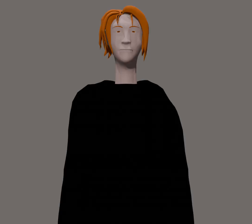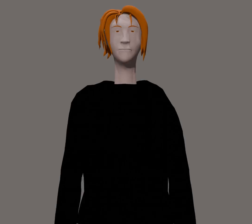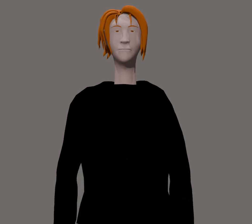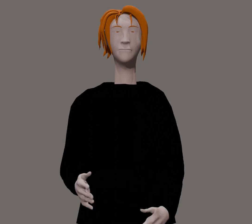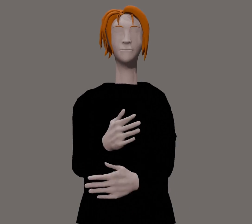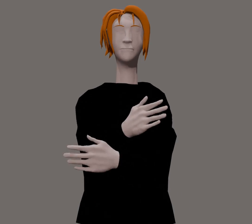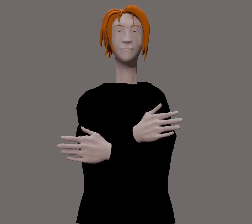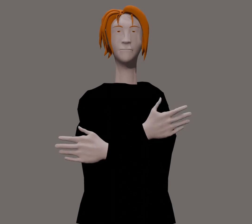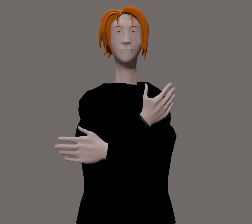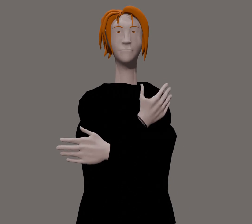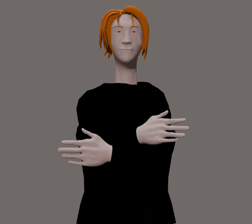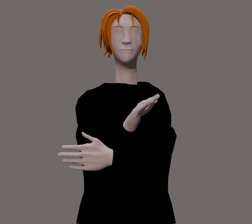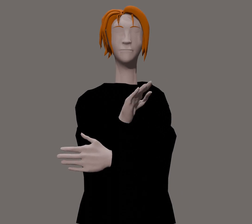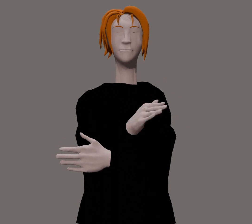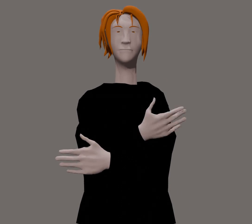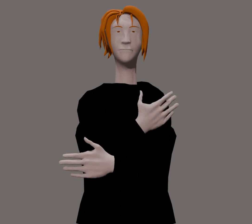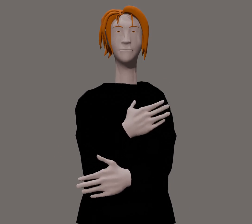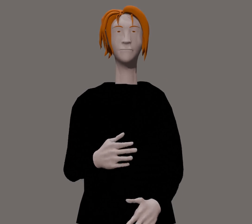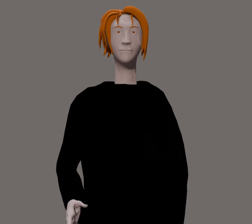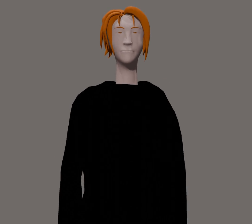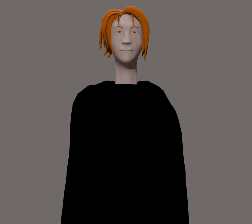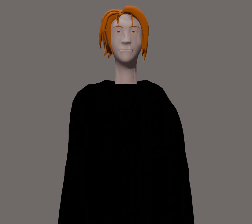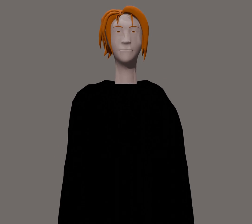Choir